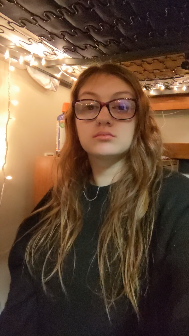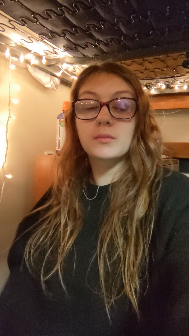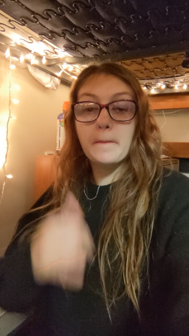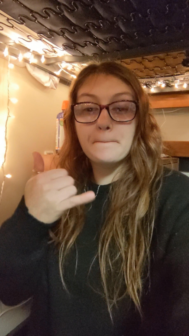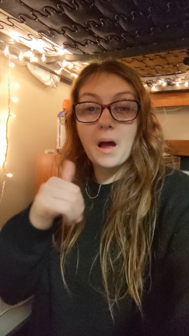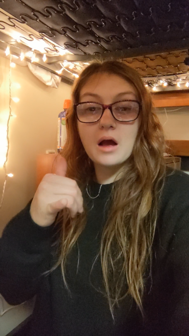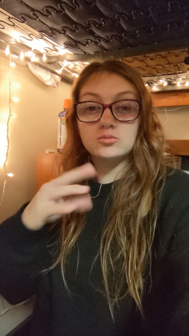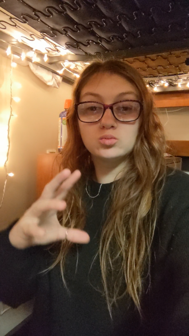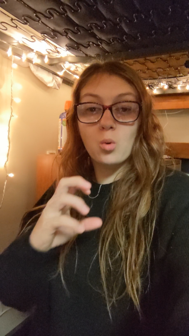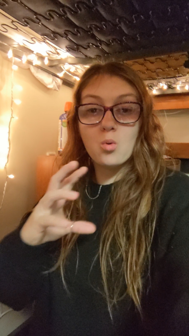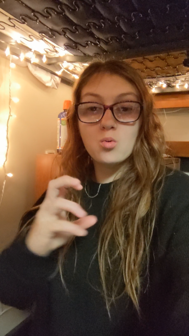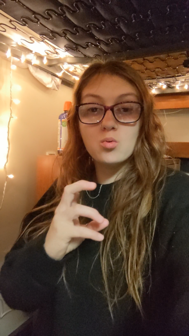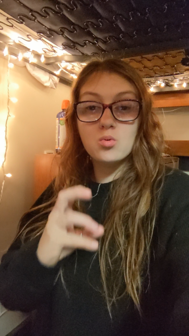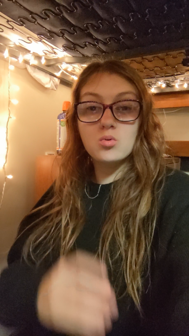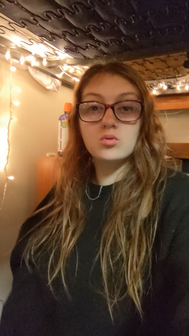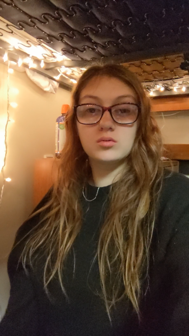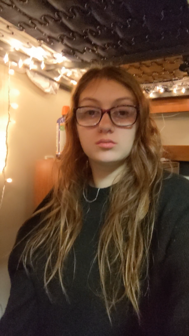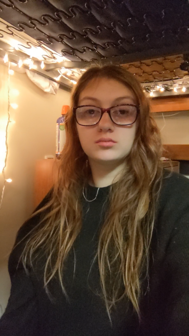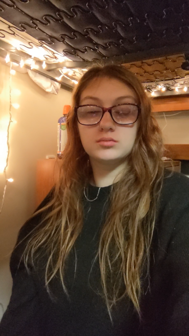play dough